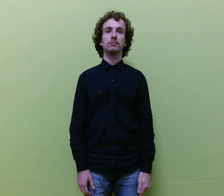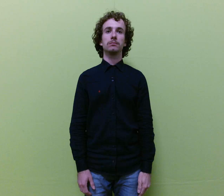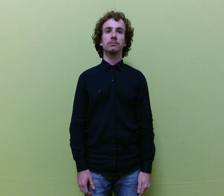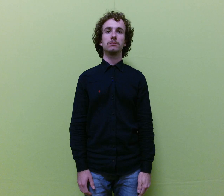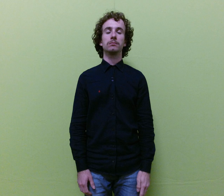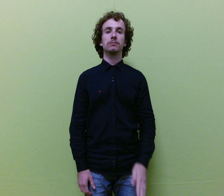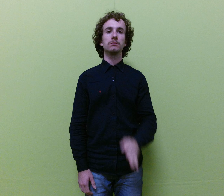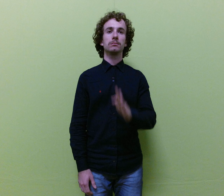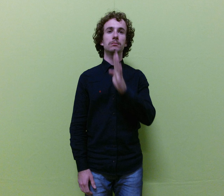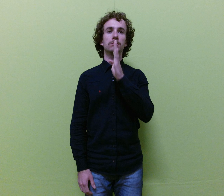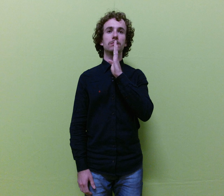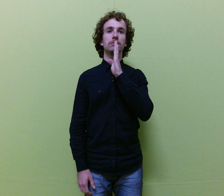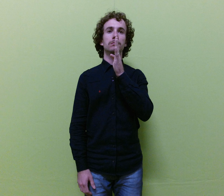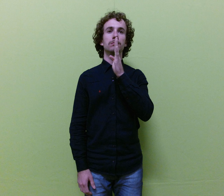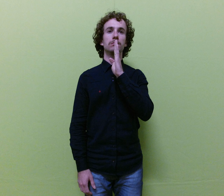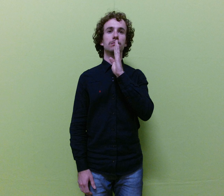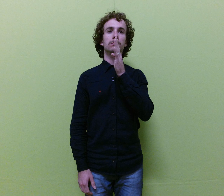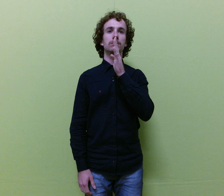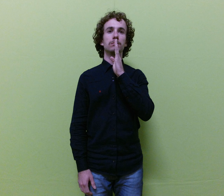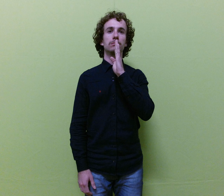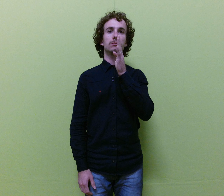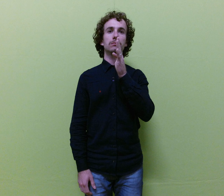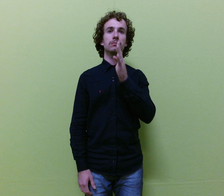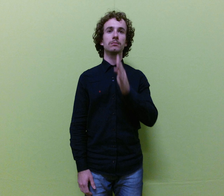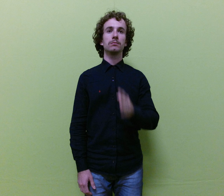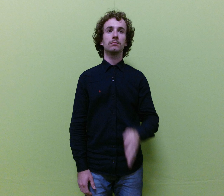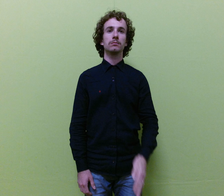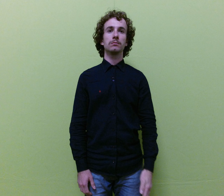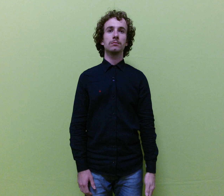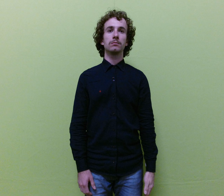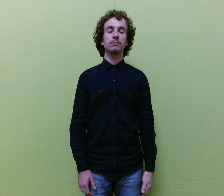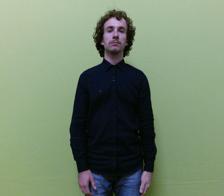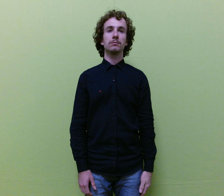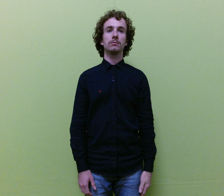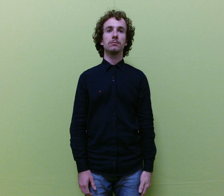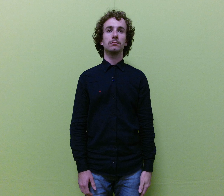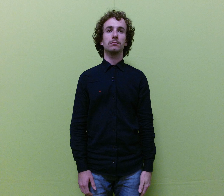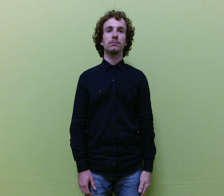conhecer